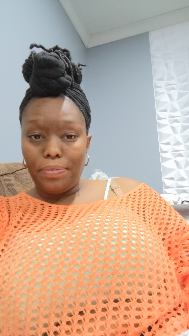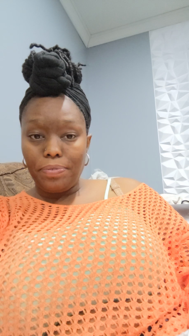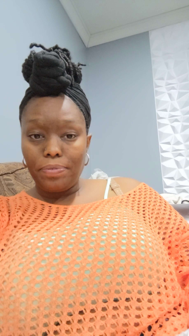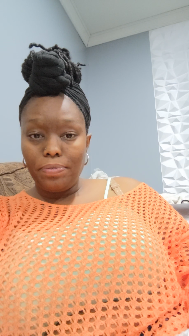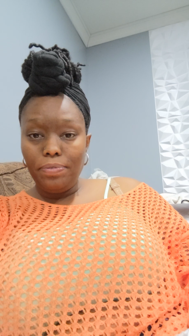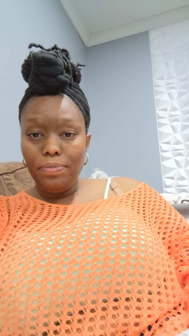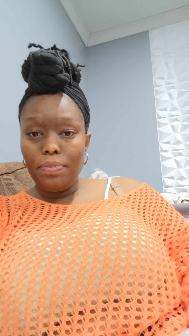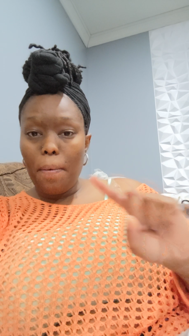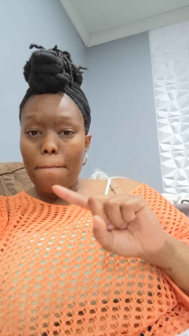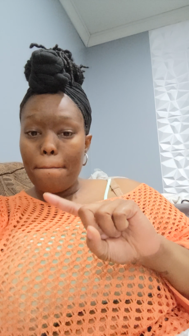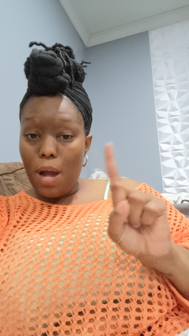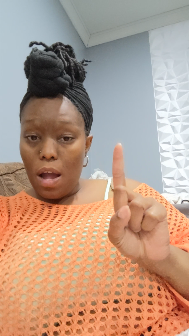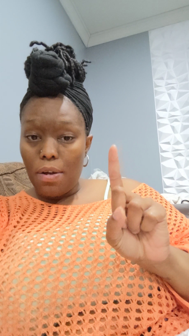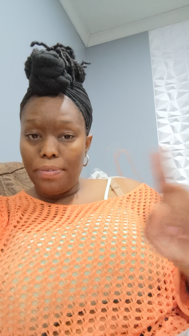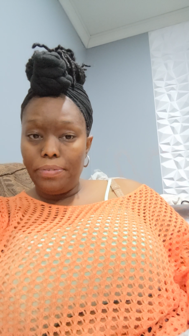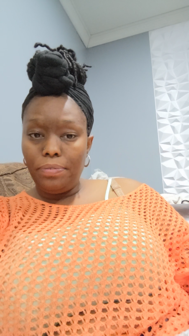but